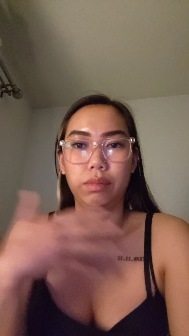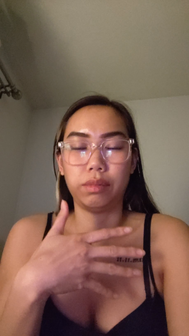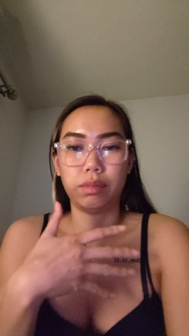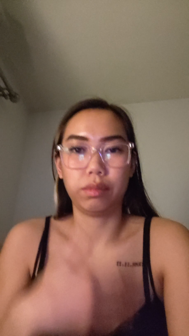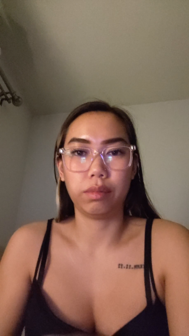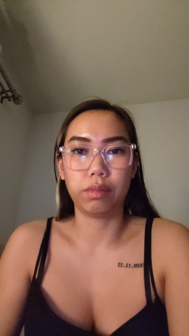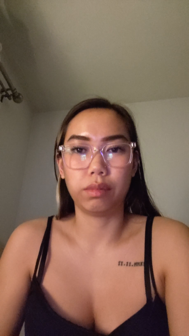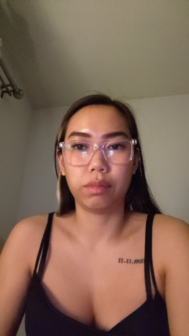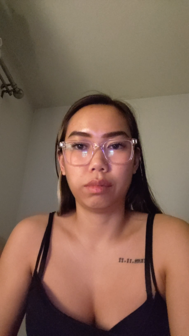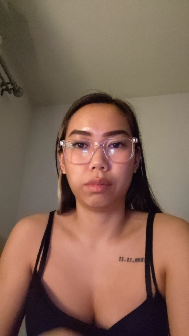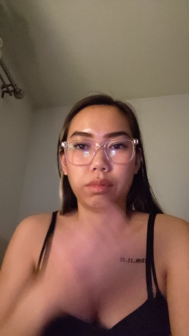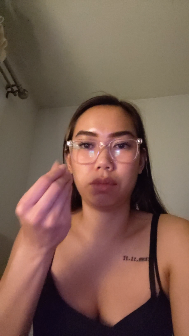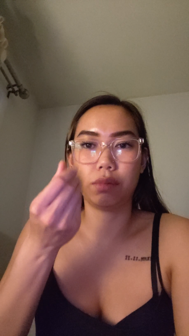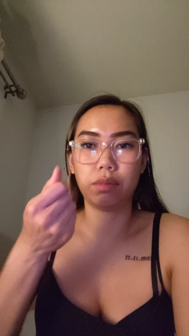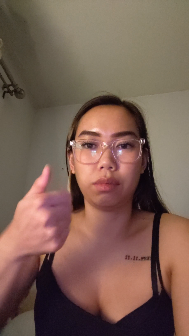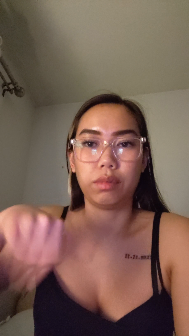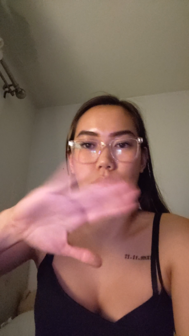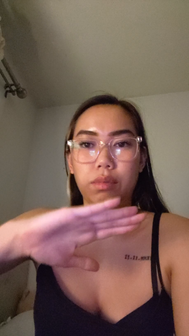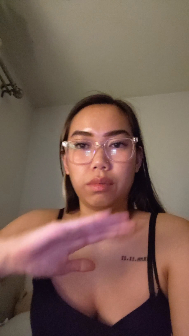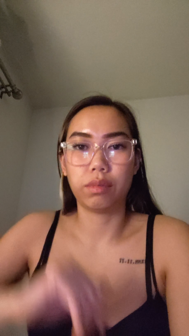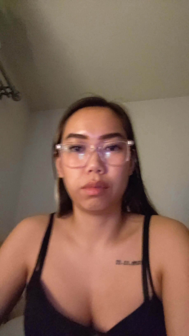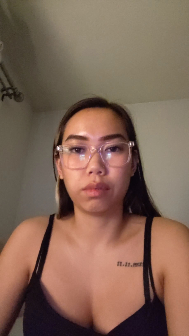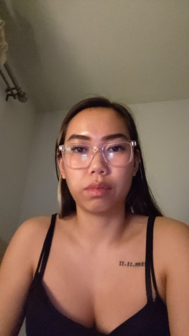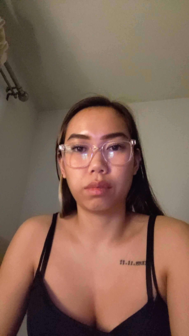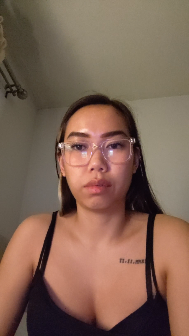garden